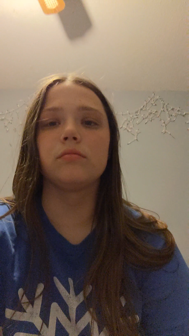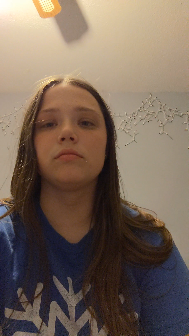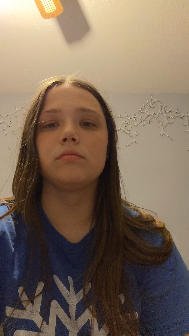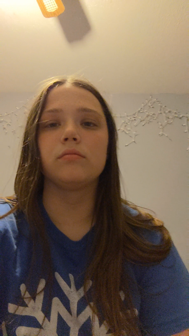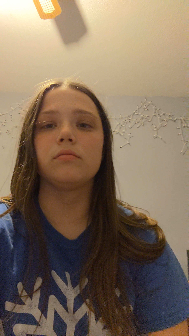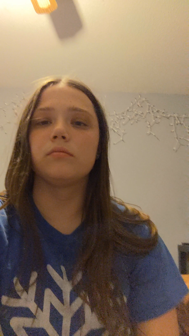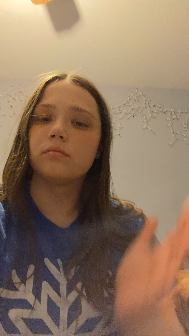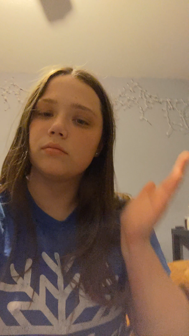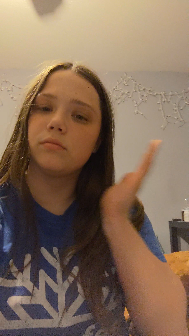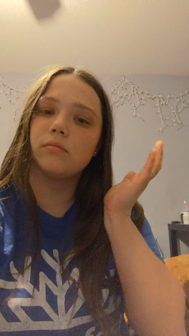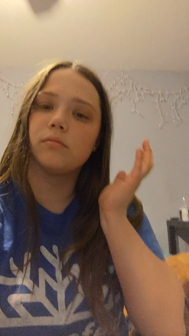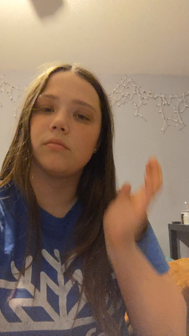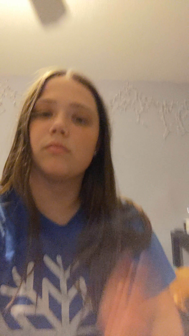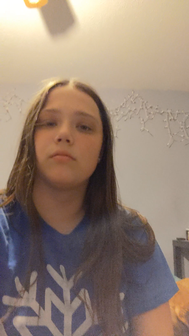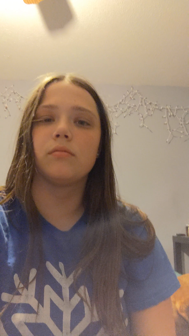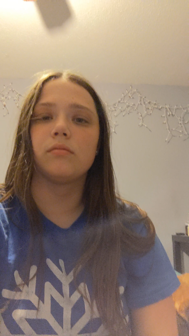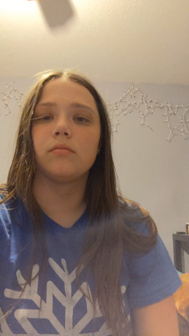pillow